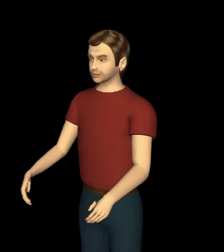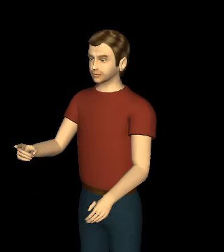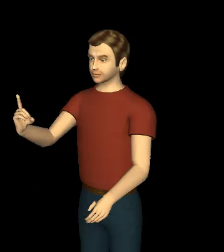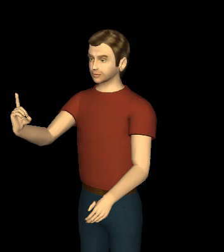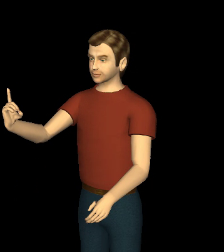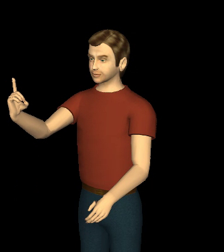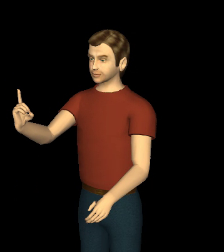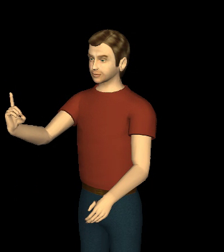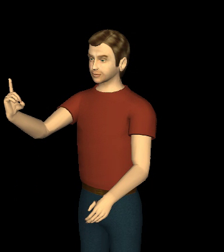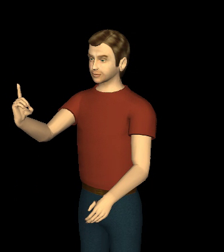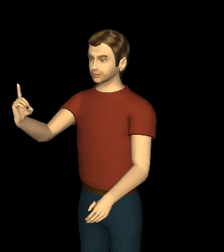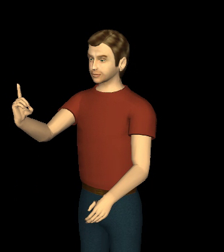الأحد